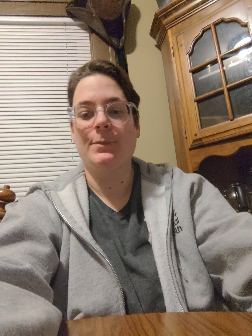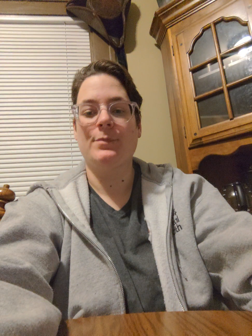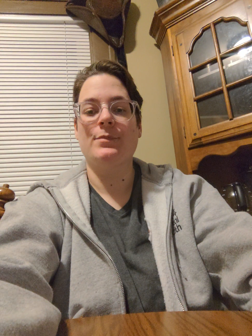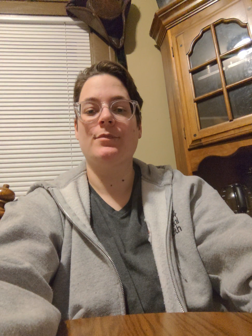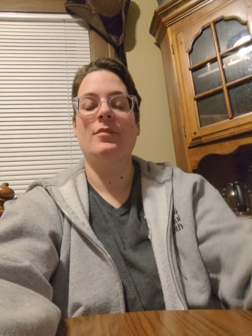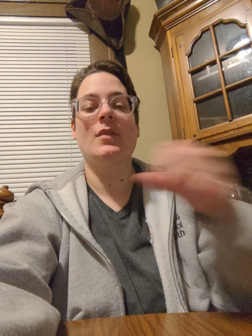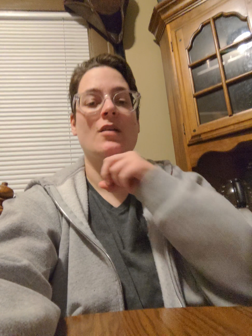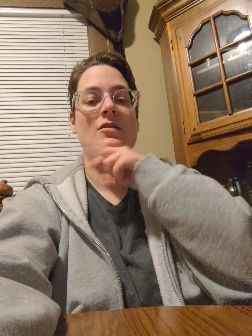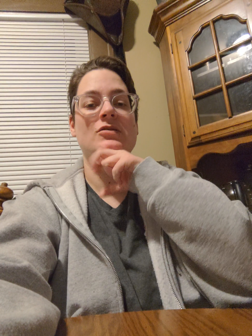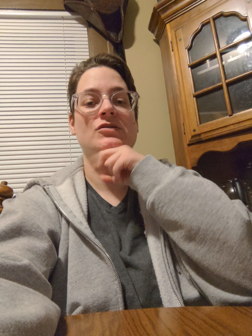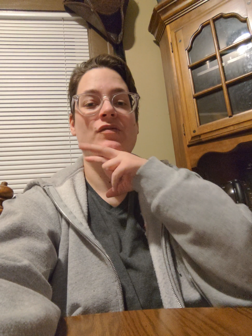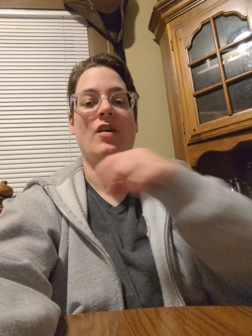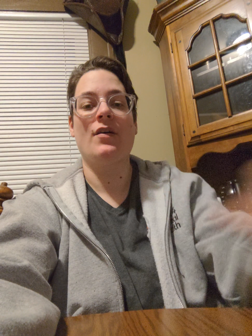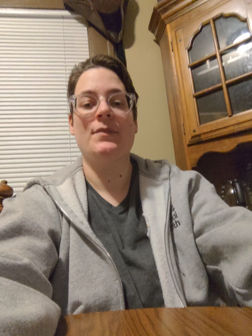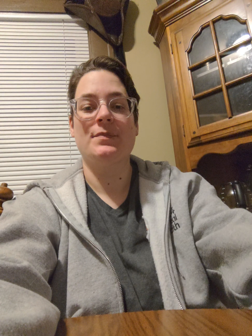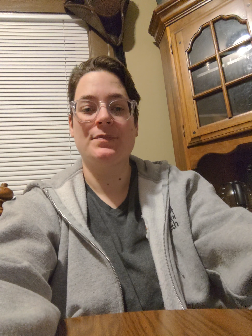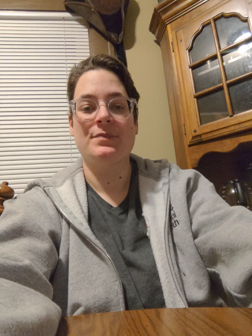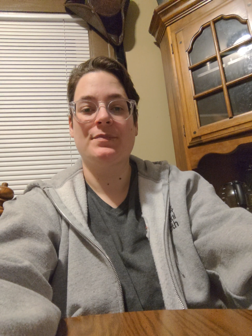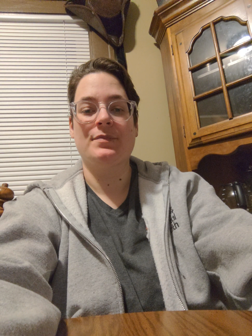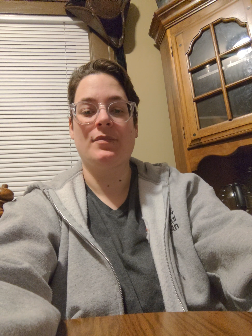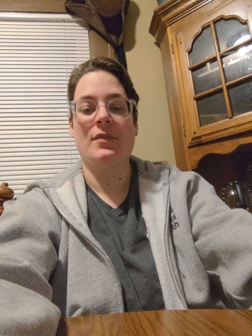frog